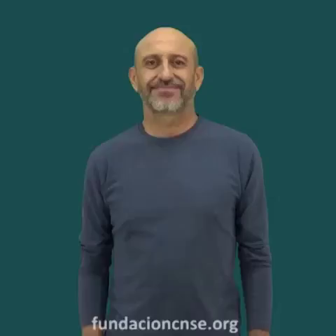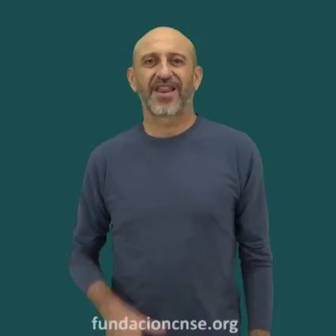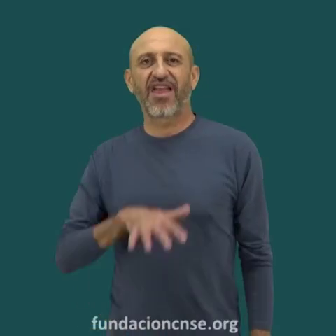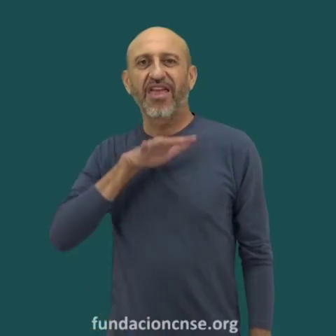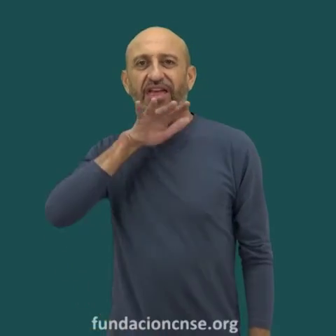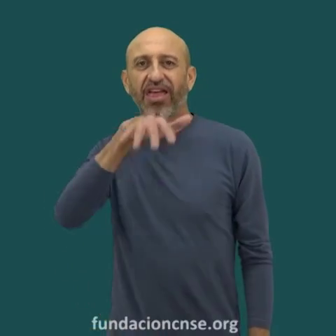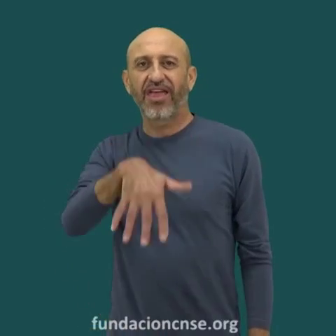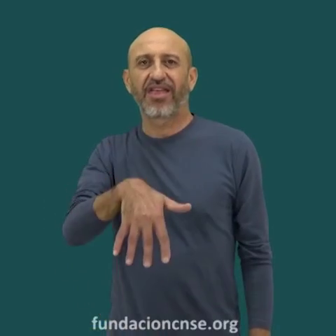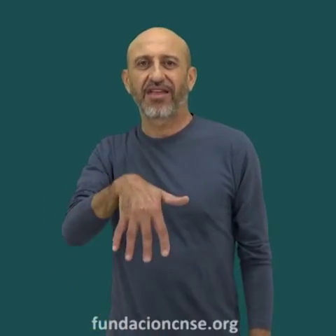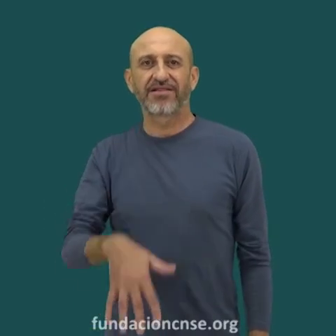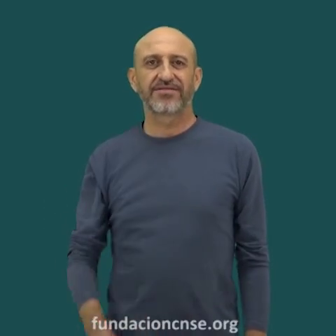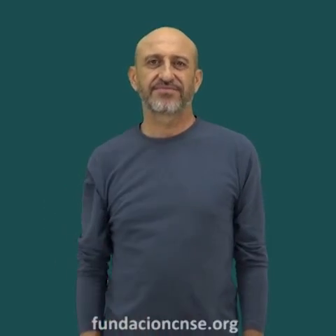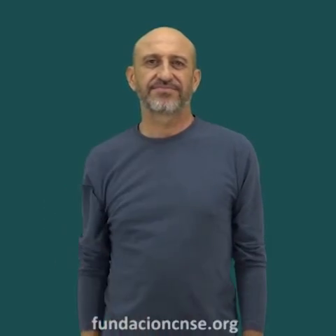vomitar